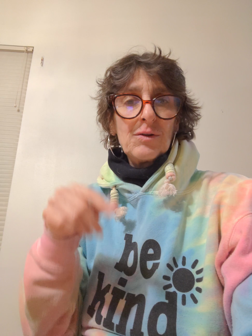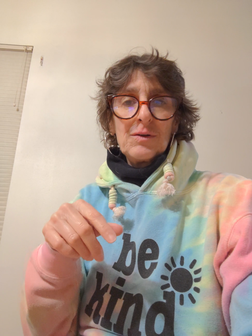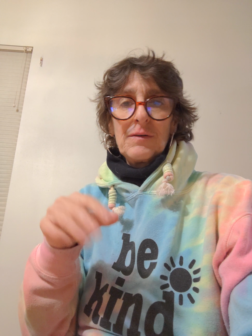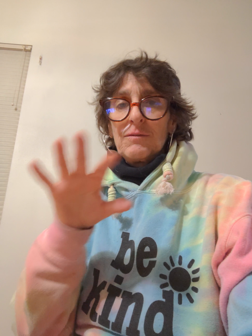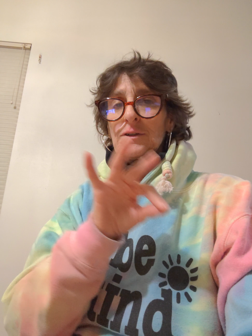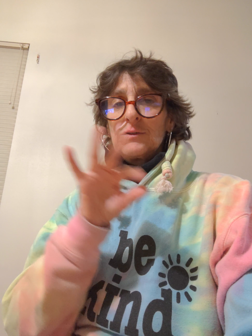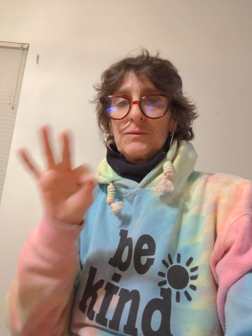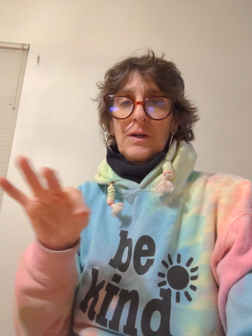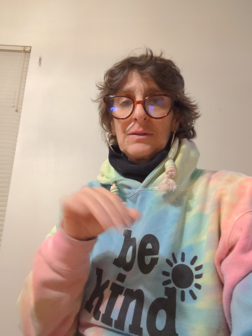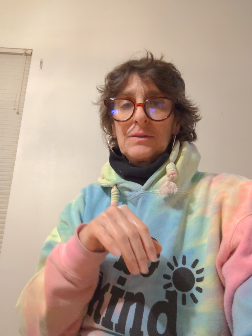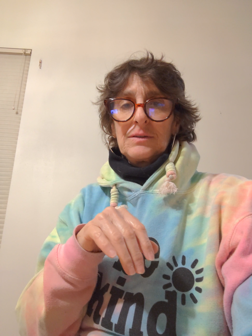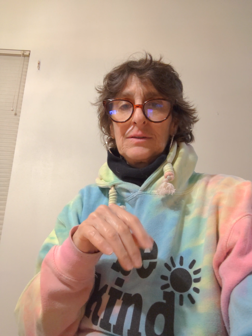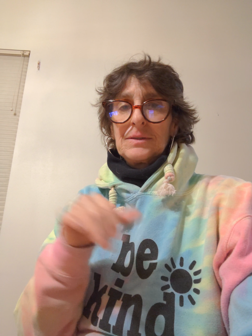french fries